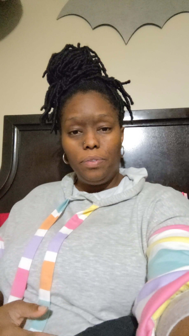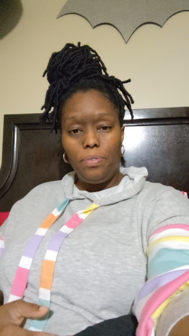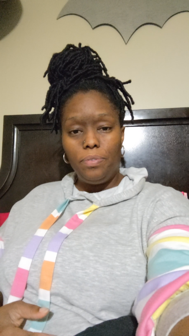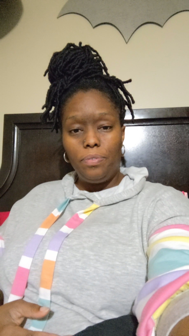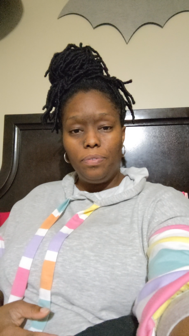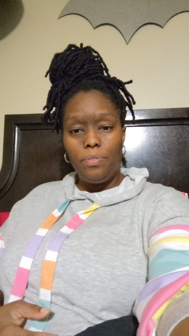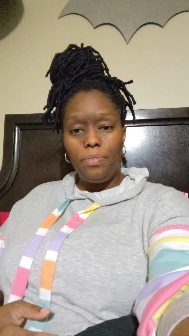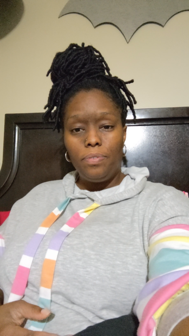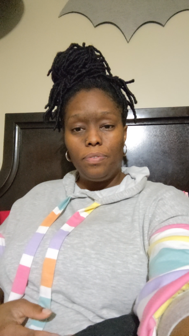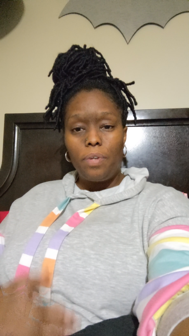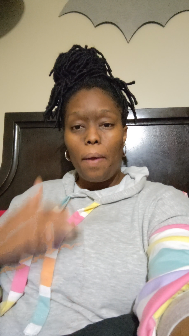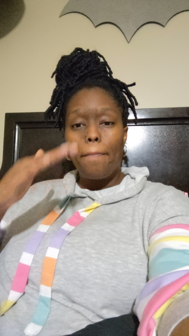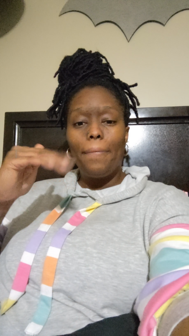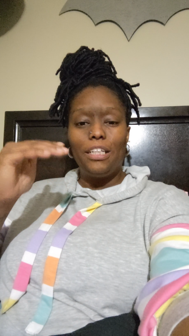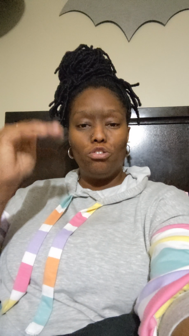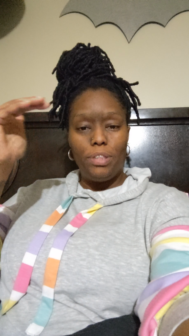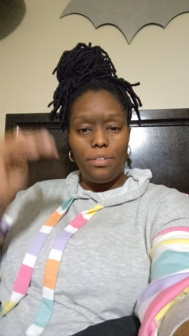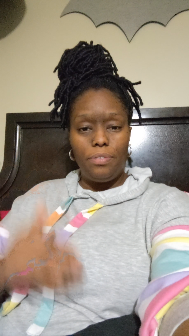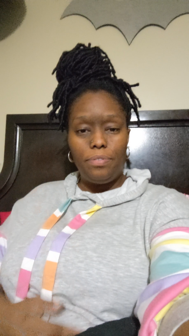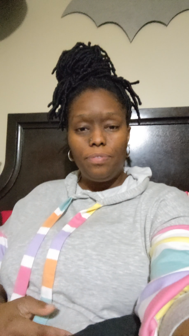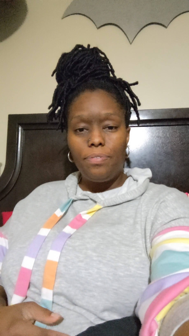build